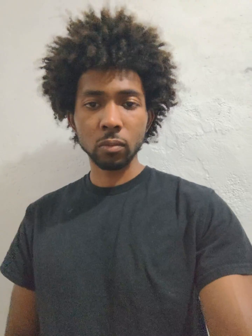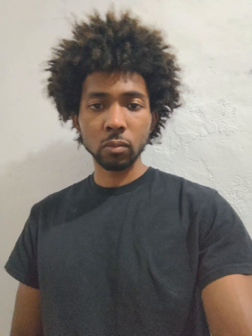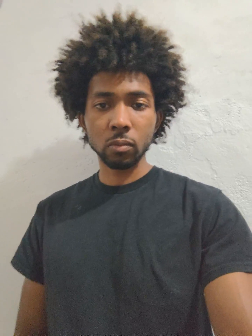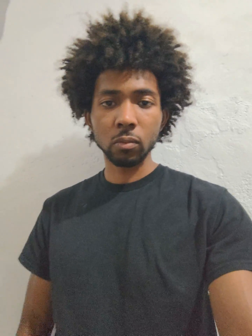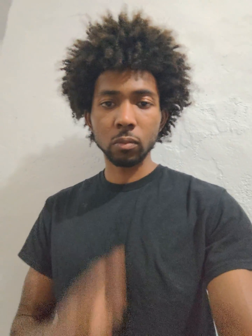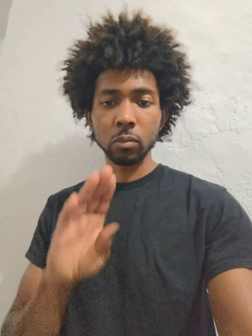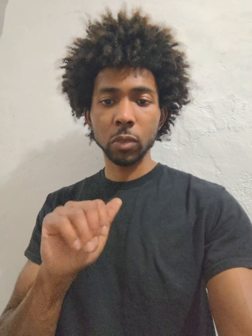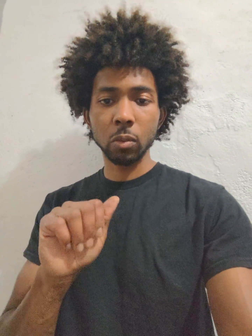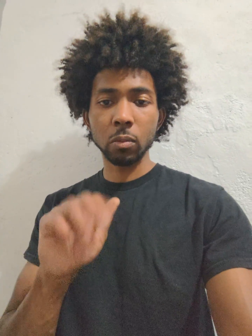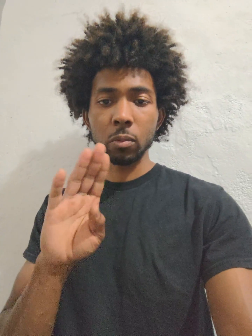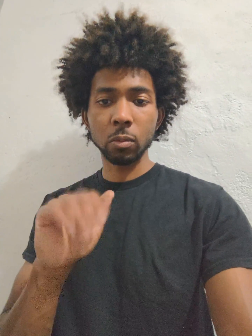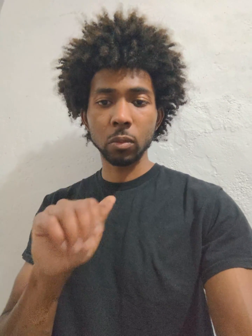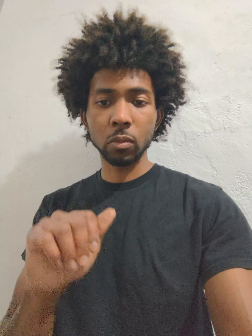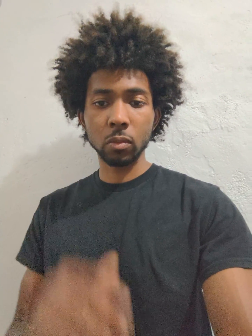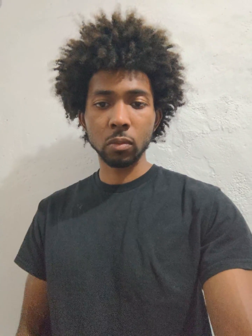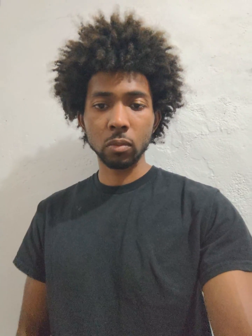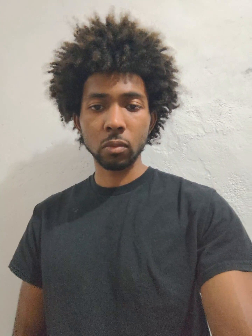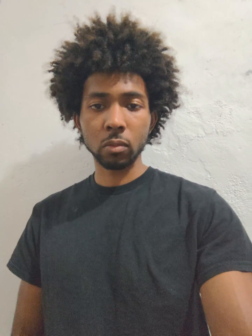baa baa